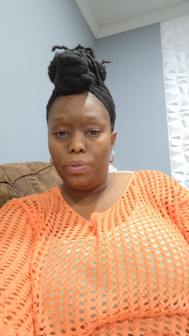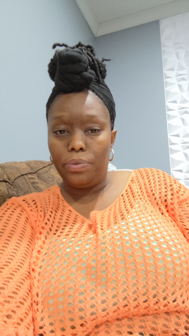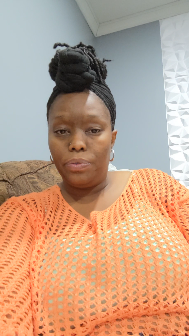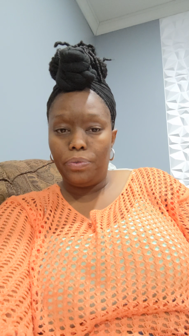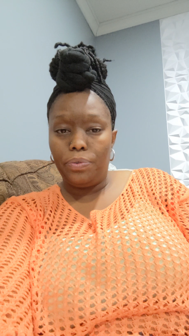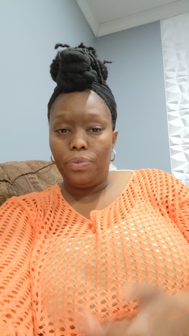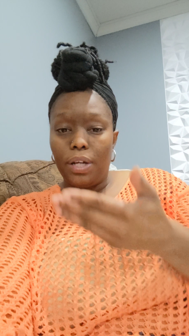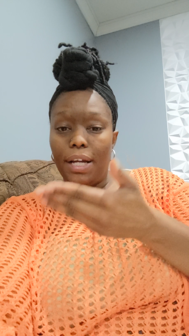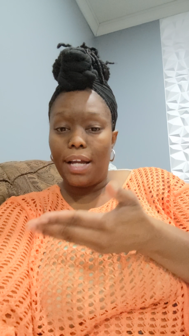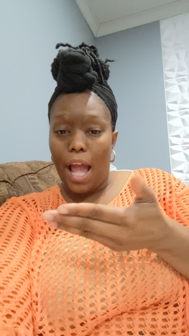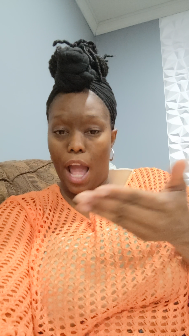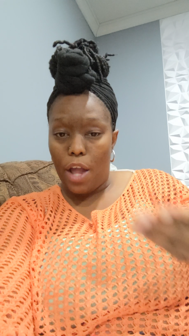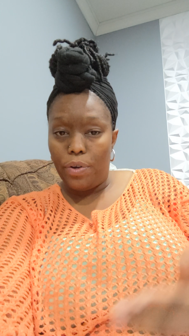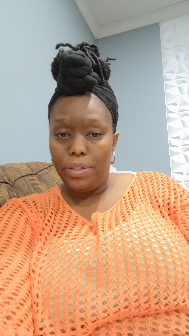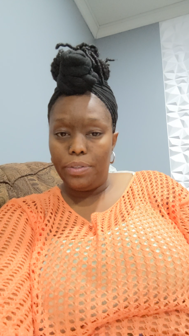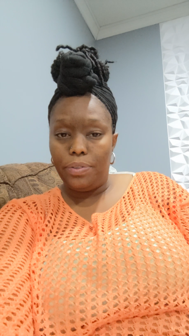carry